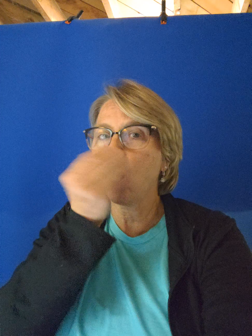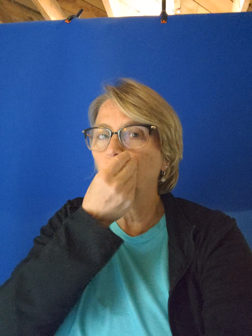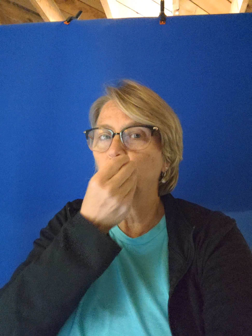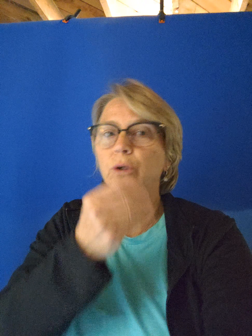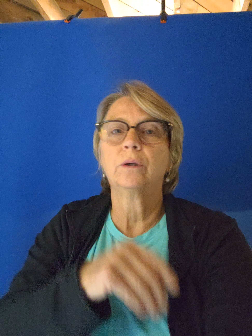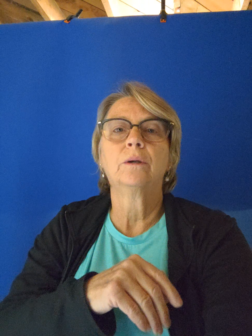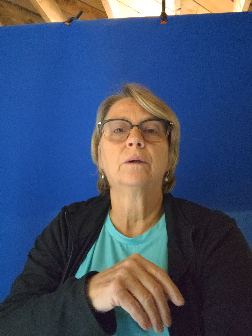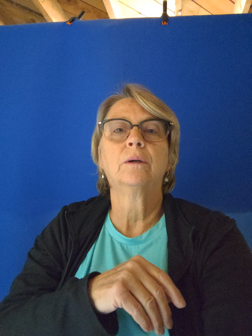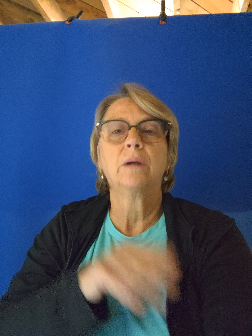flower